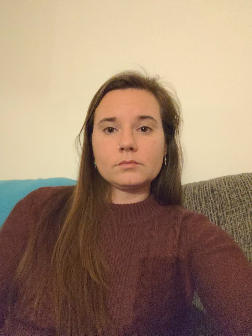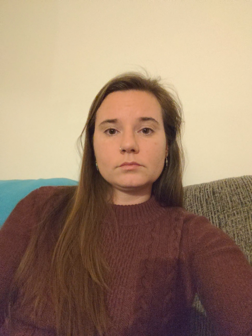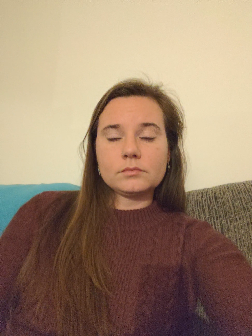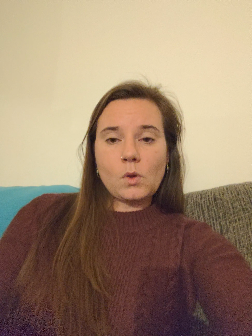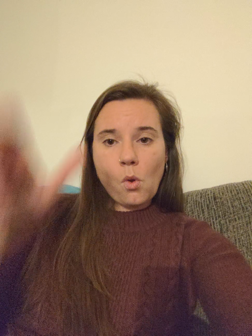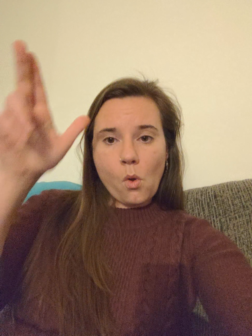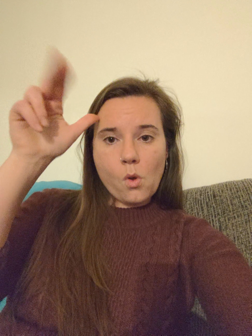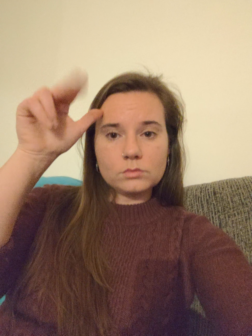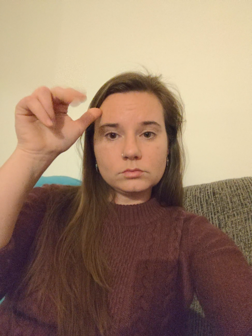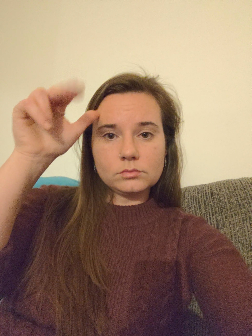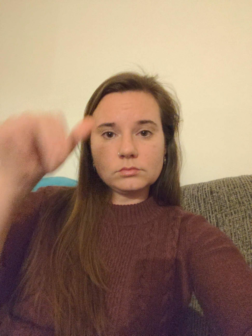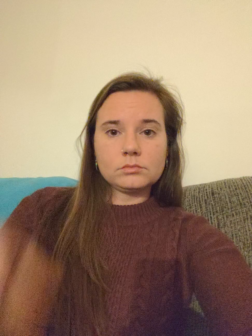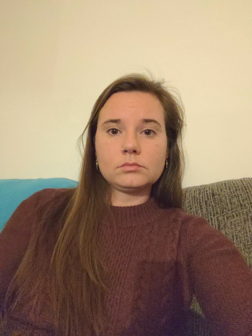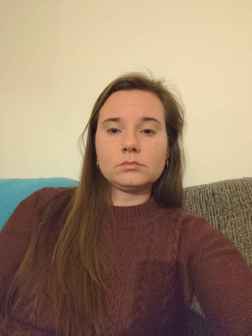horse